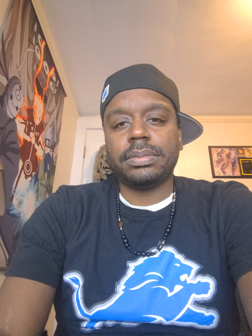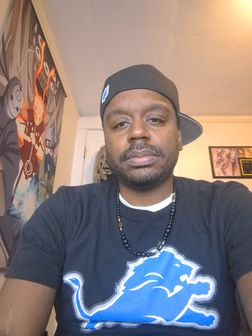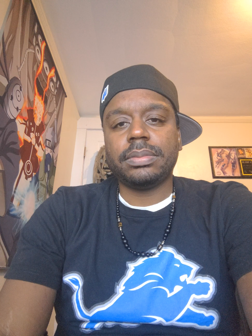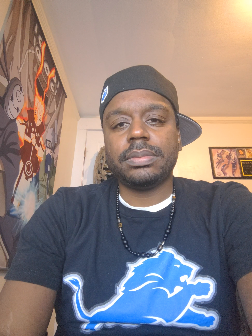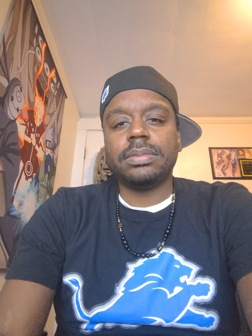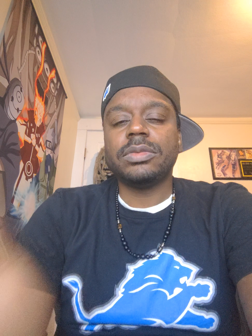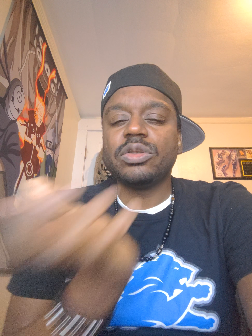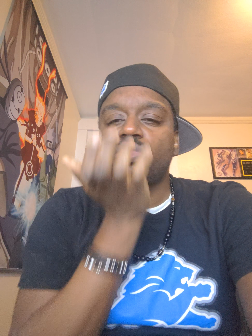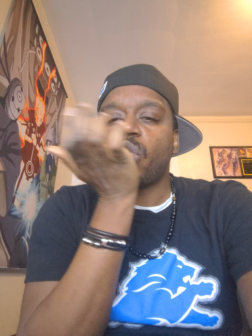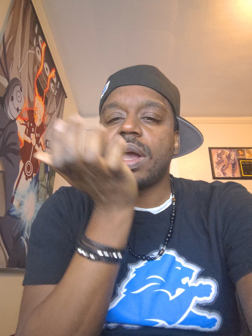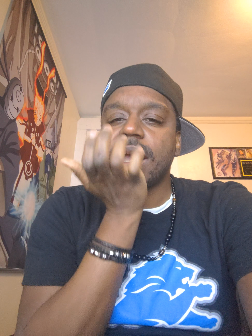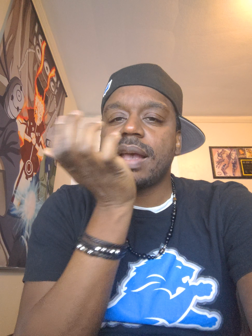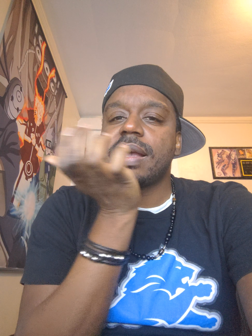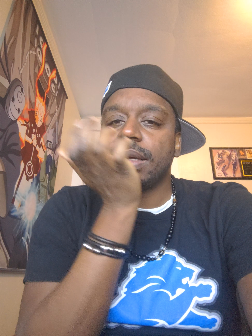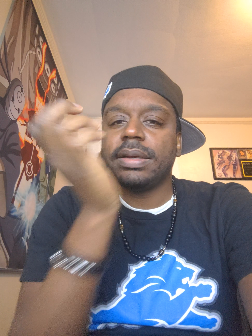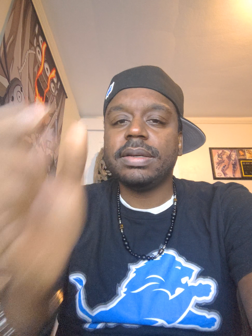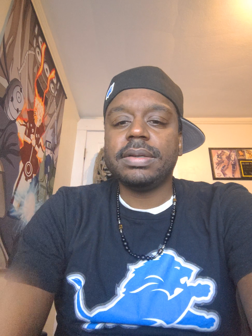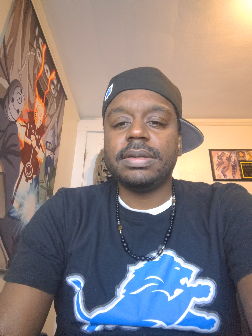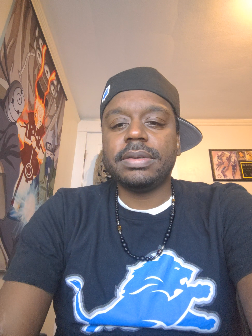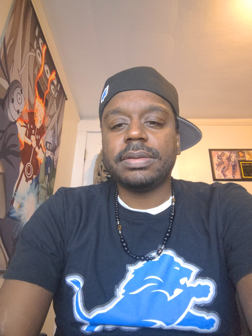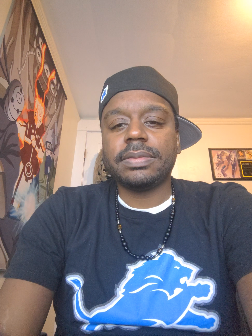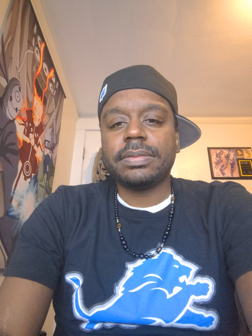grass